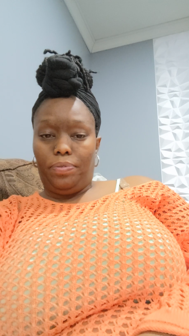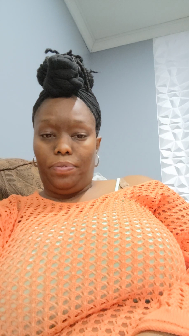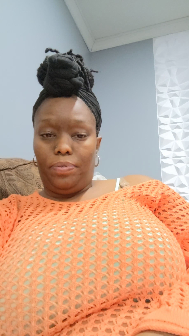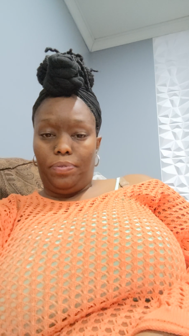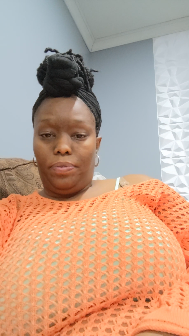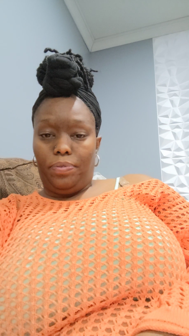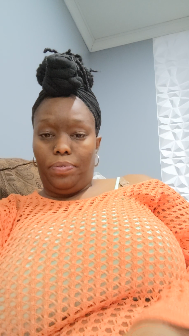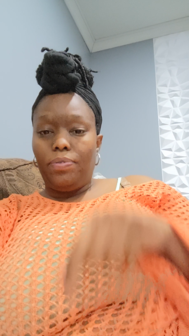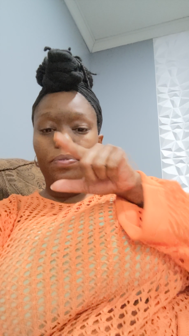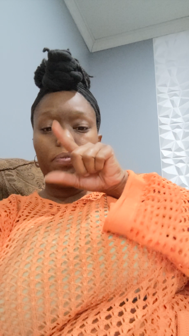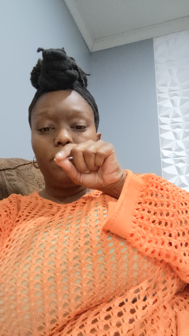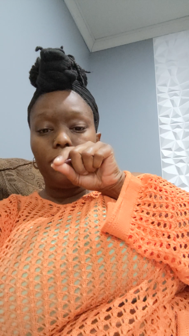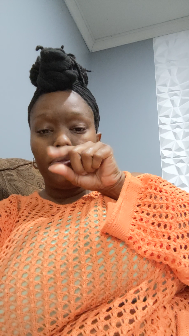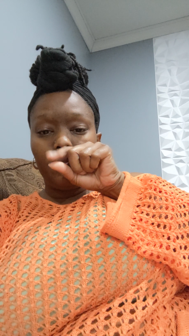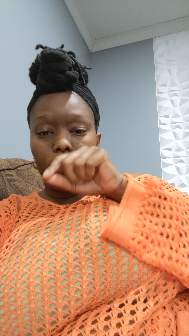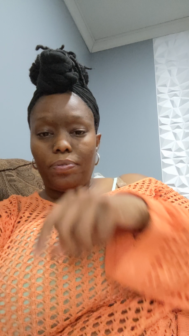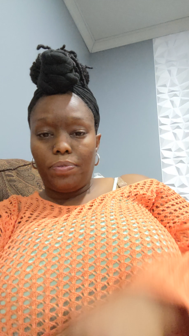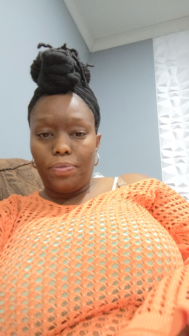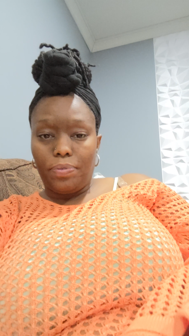chicken